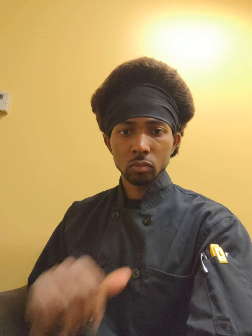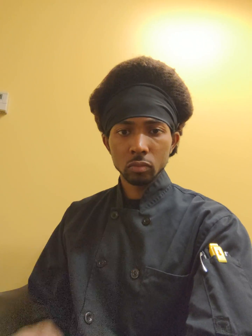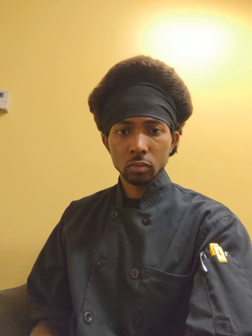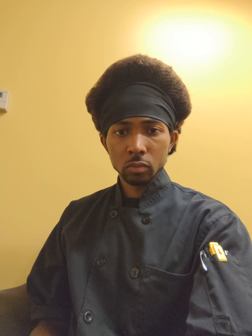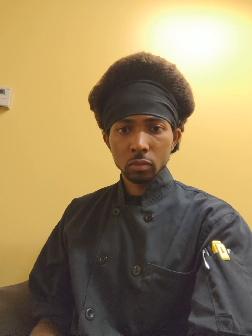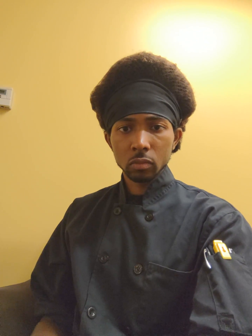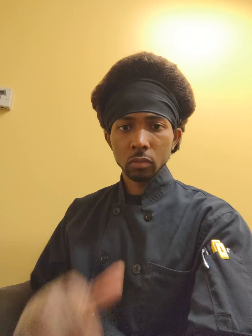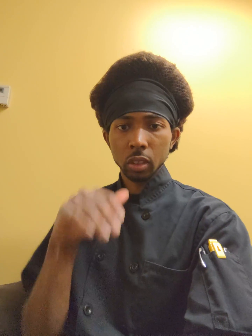doctor